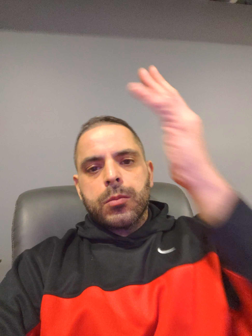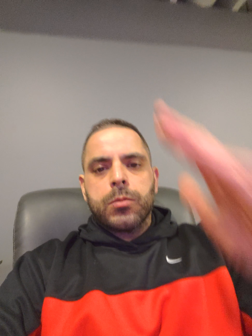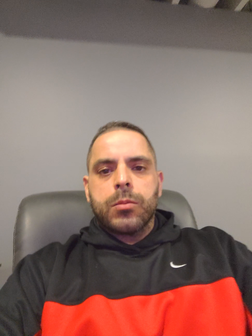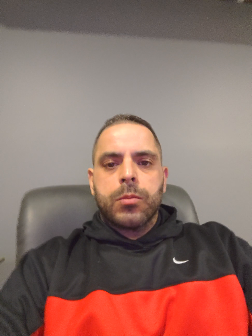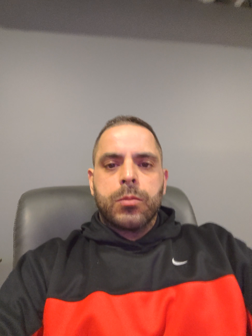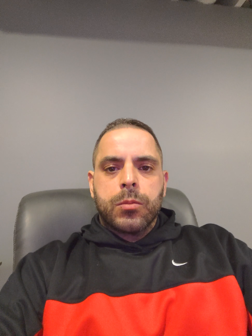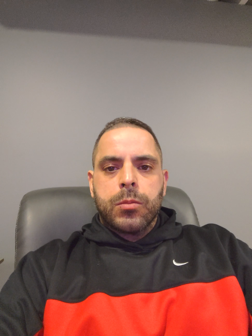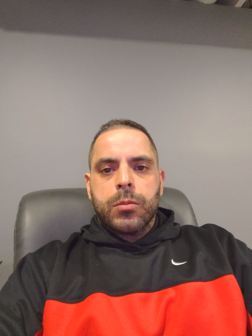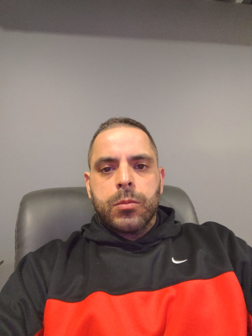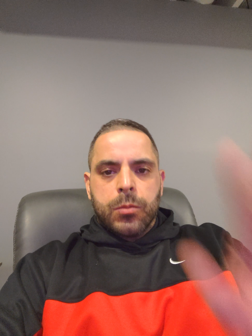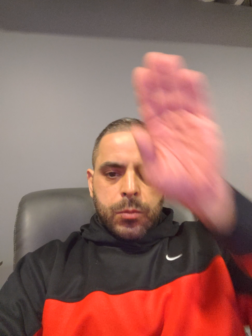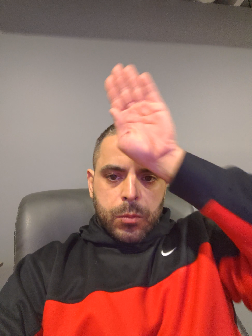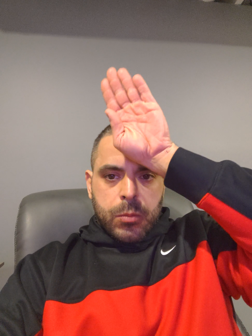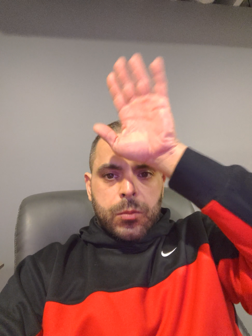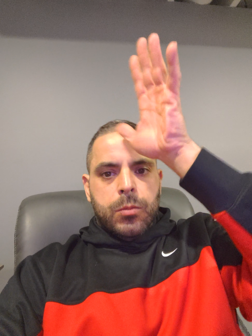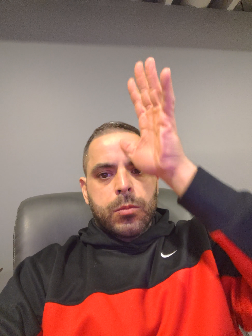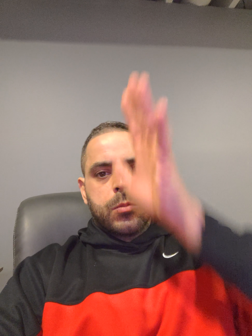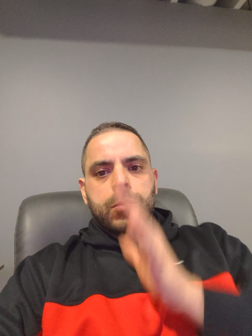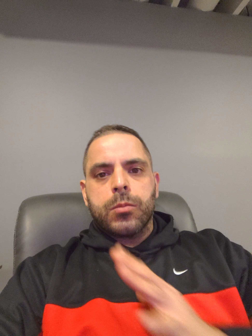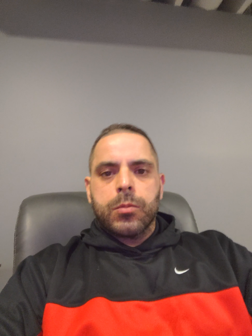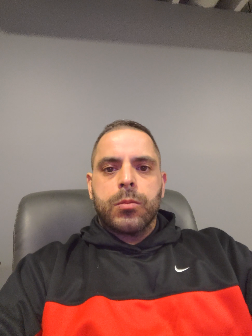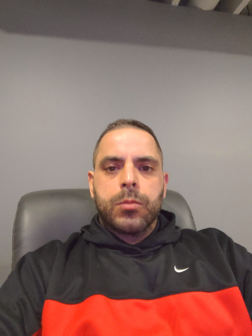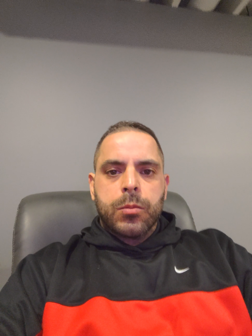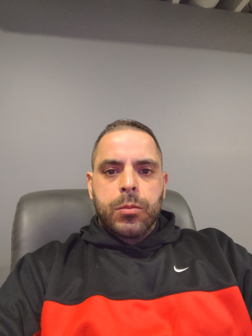fireman